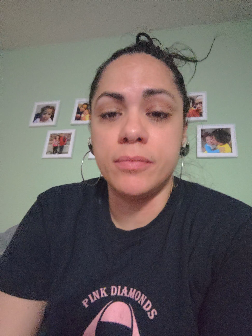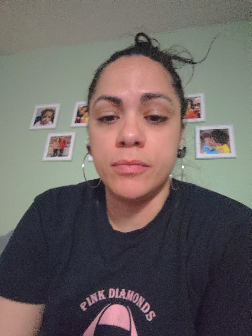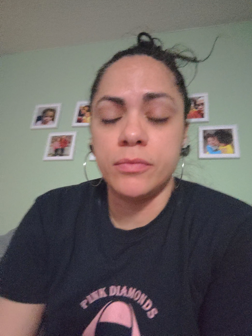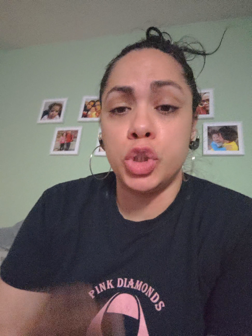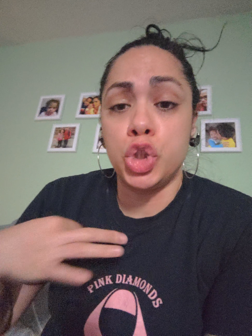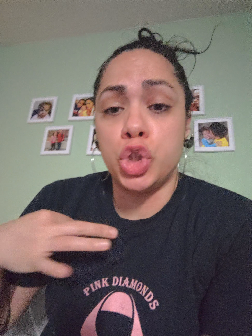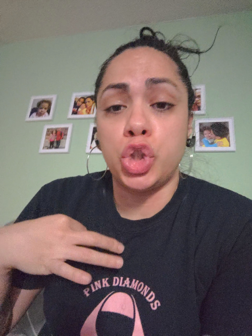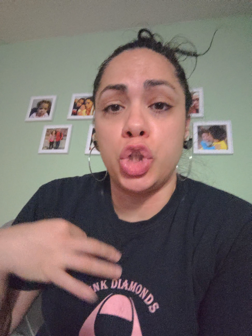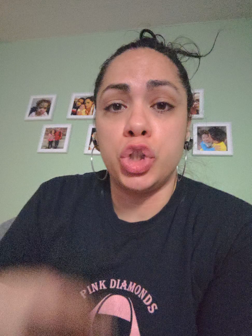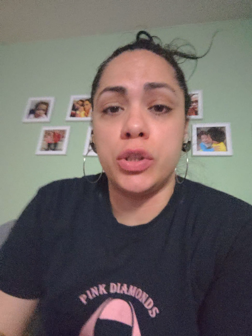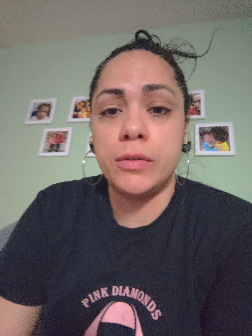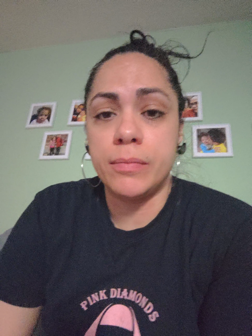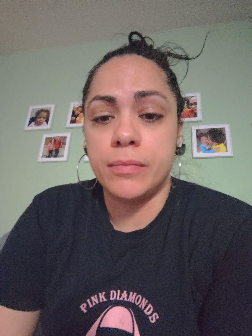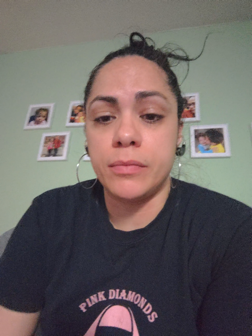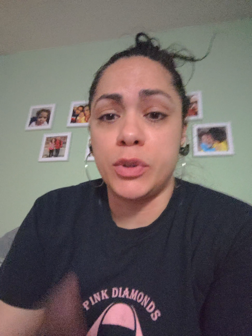shirt